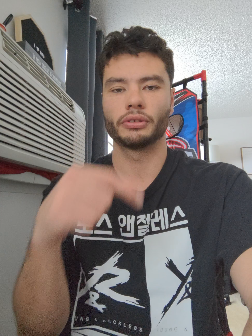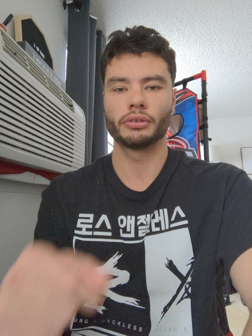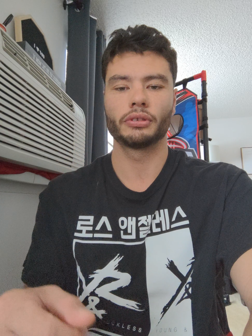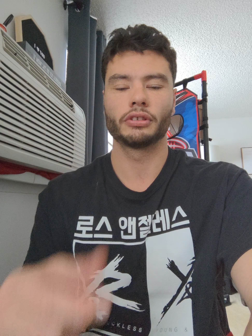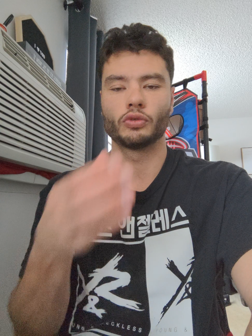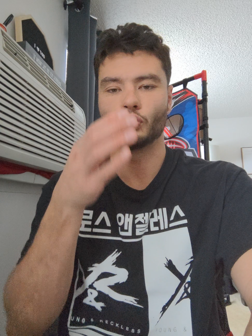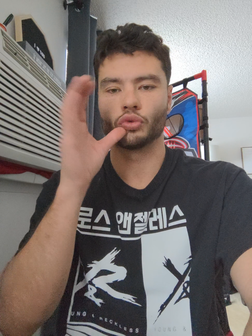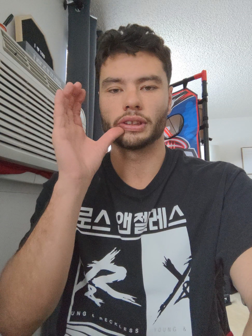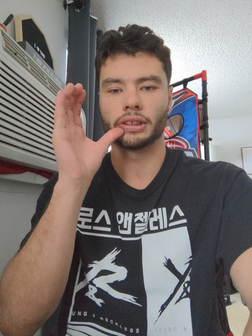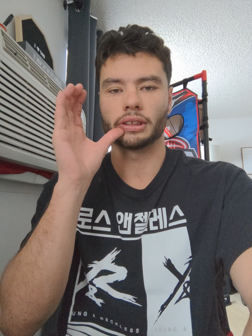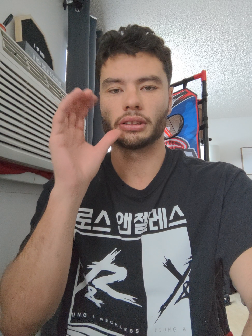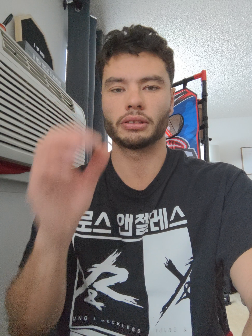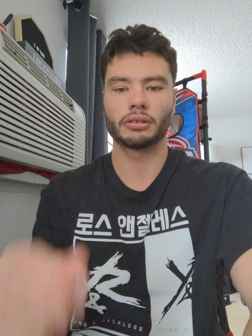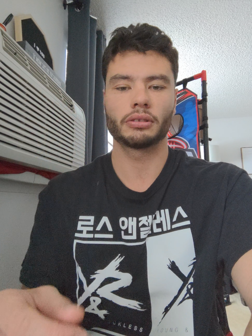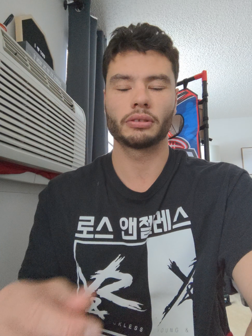drink